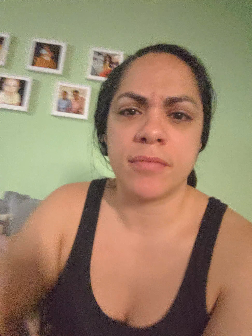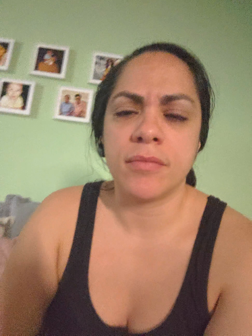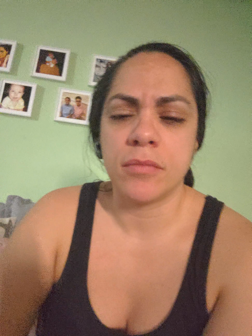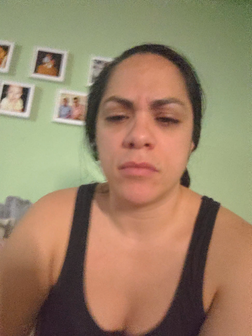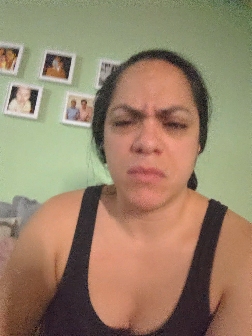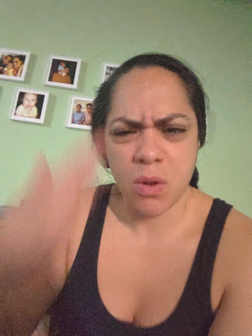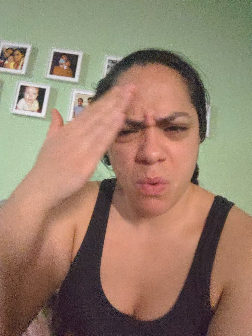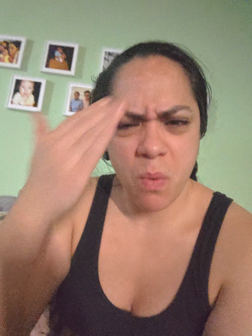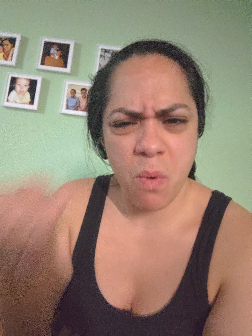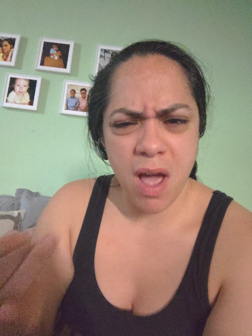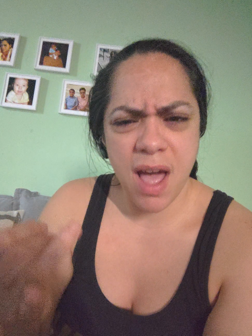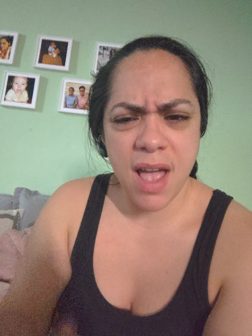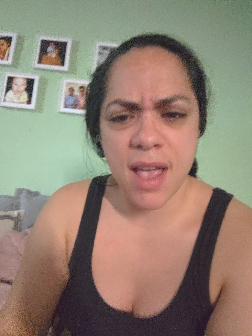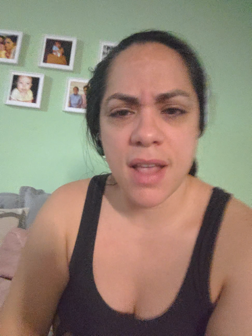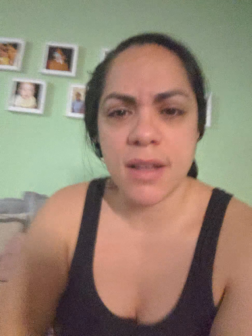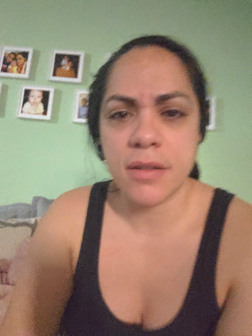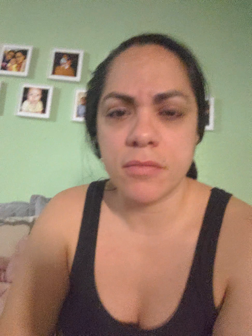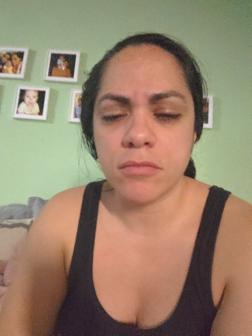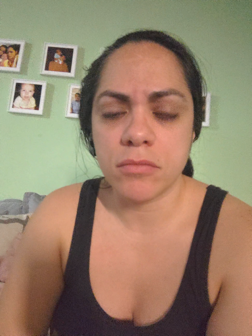why